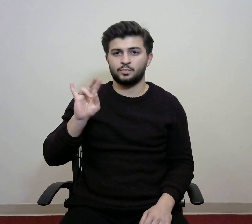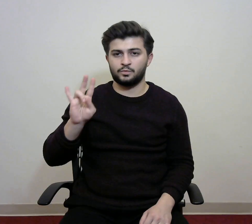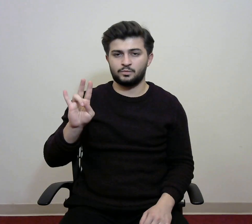N